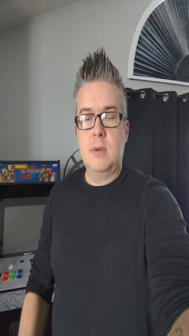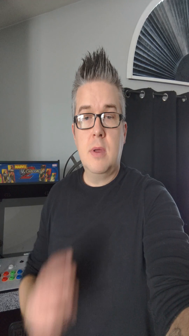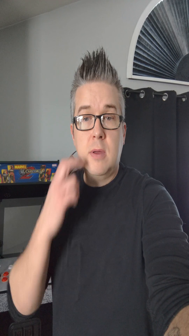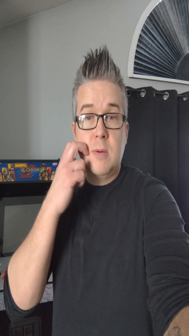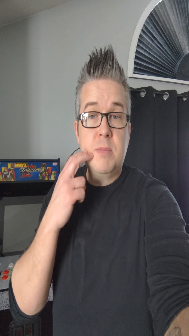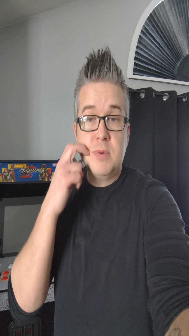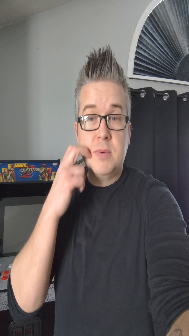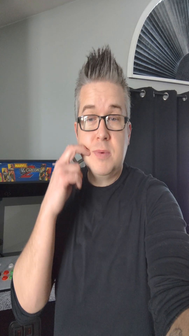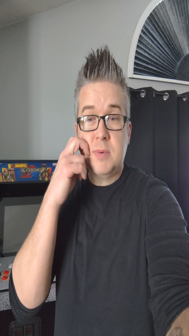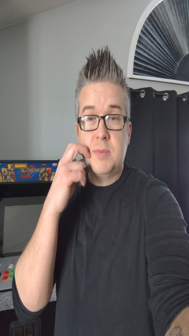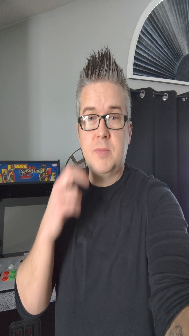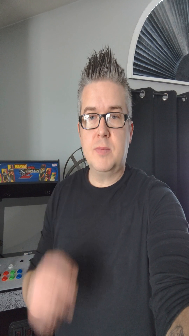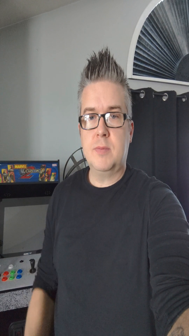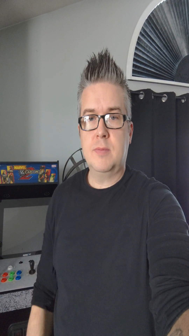gum